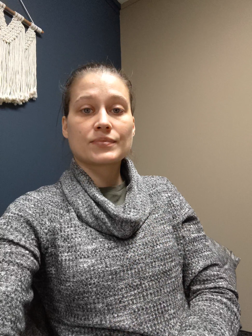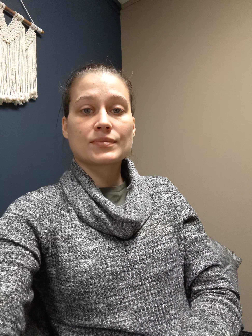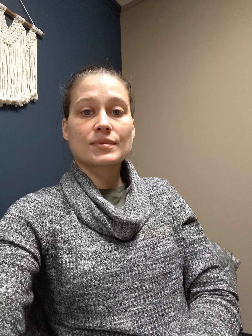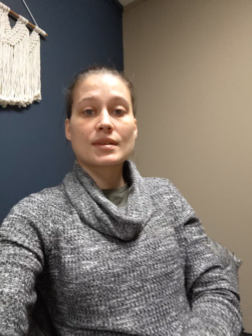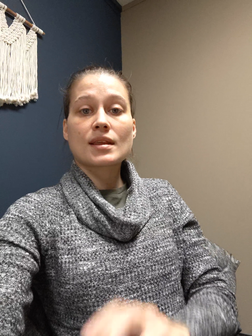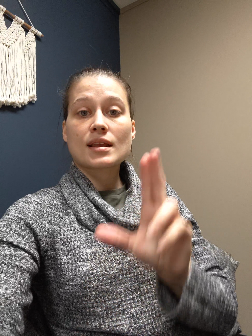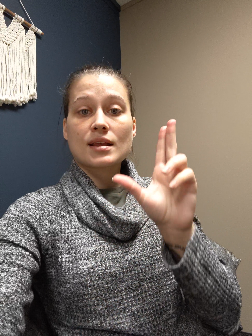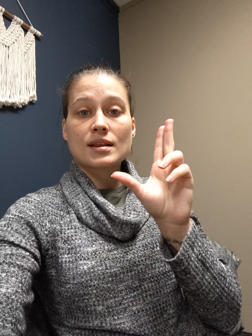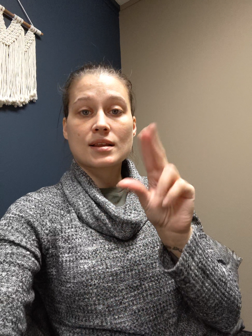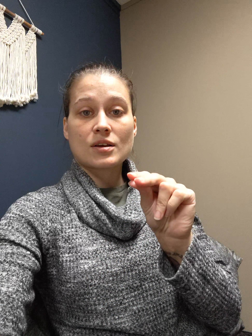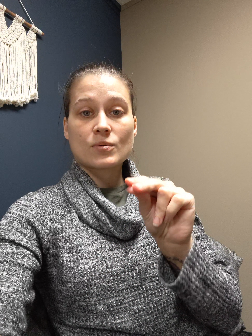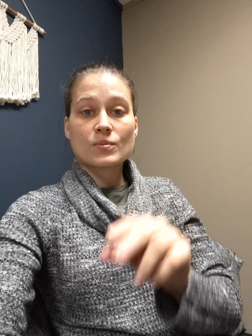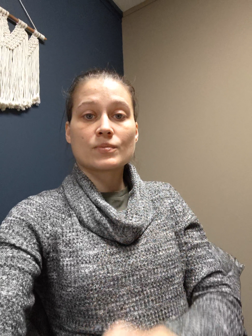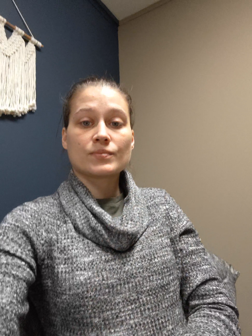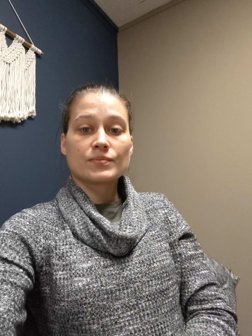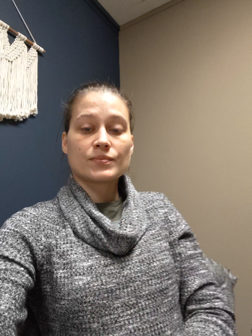no